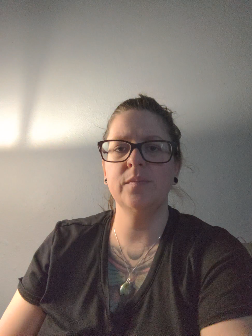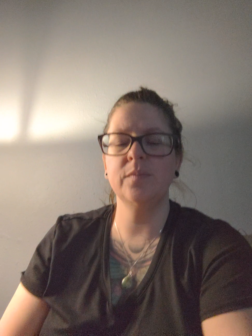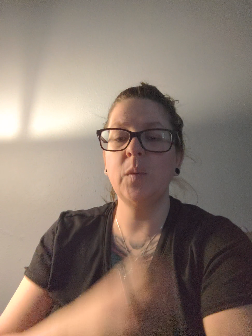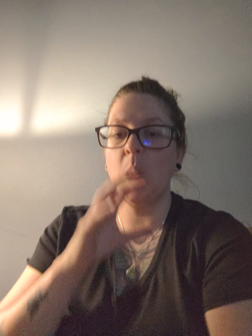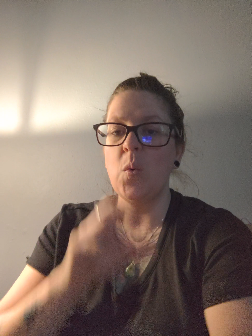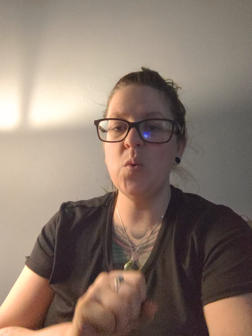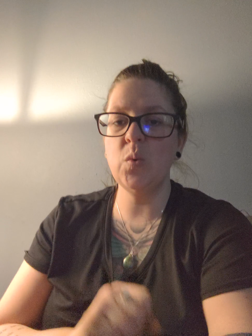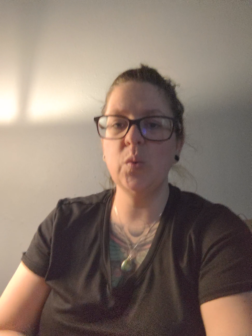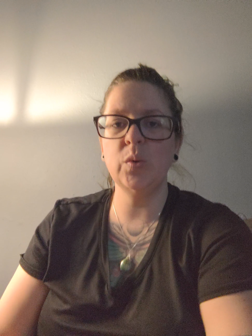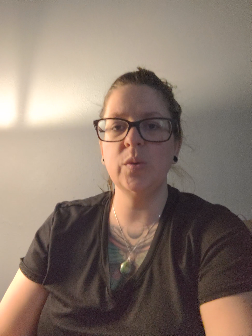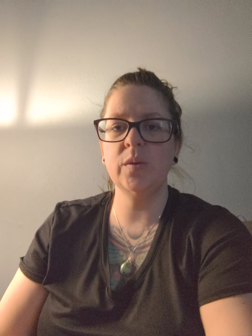old